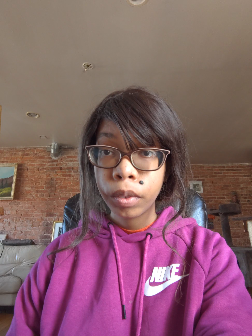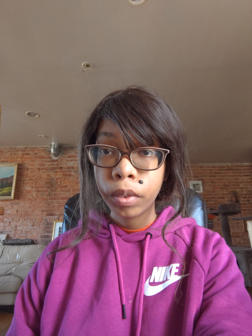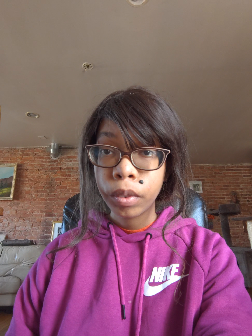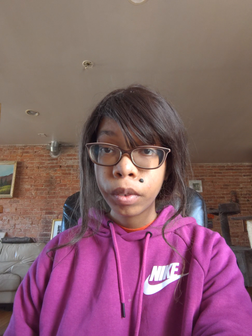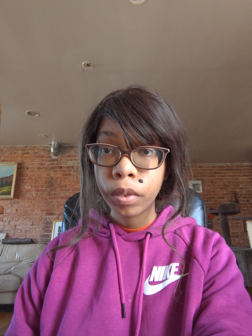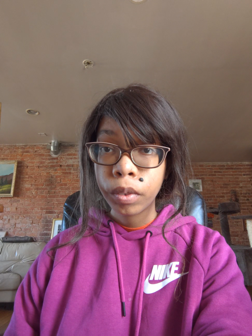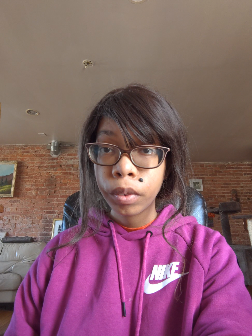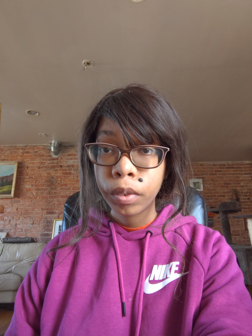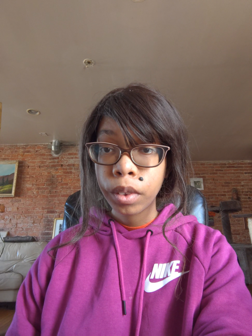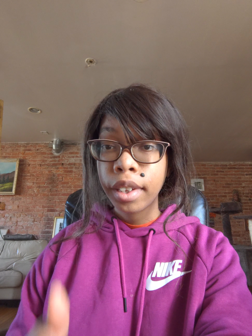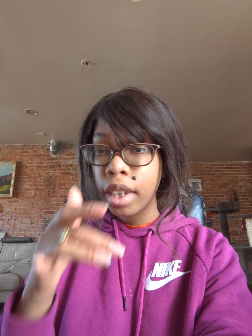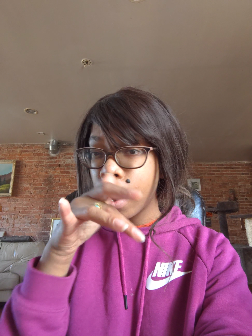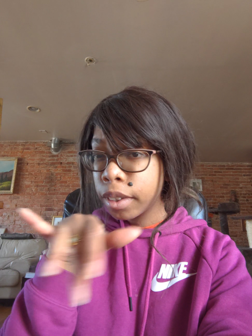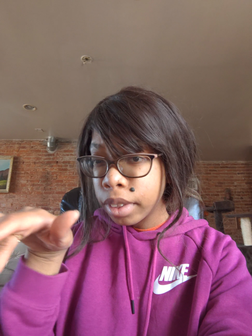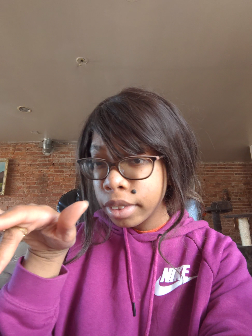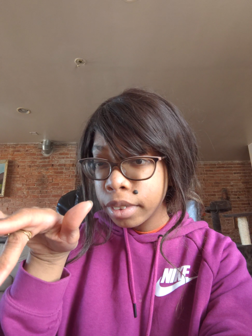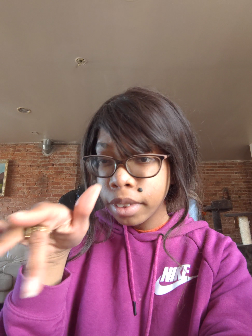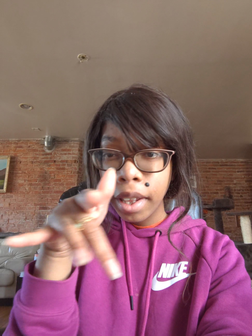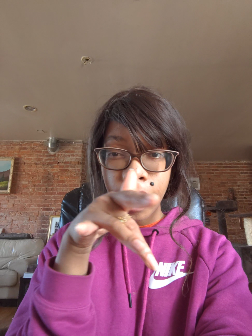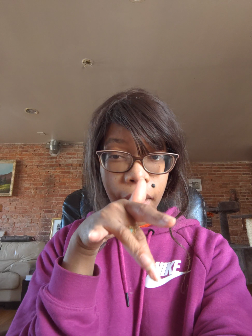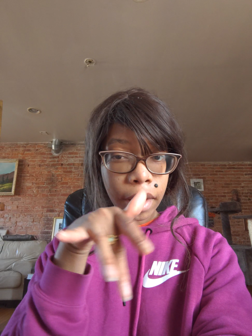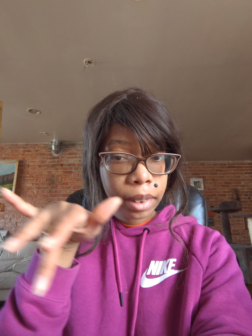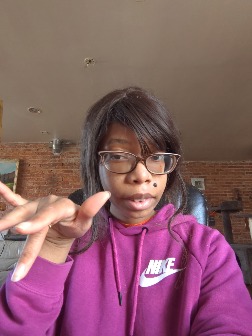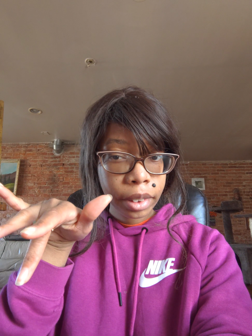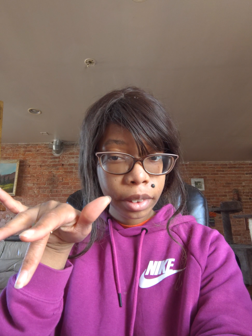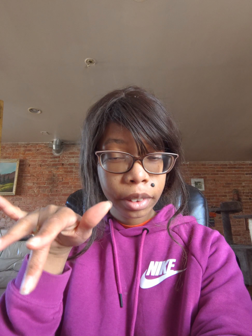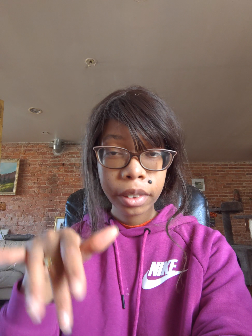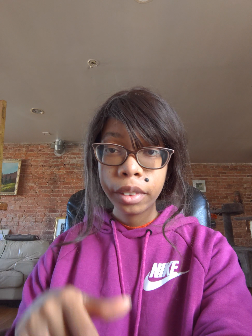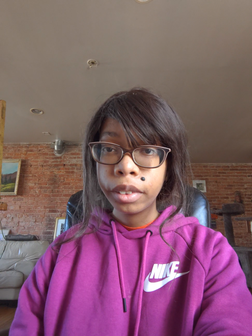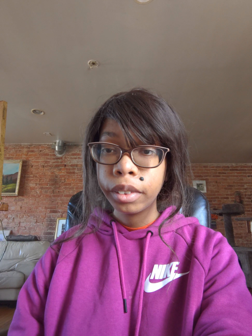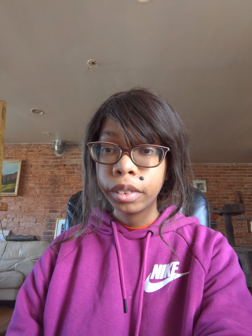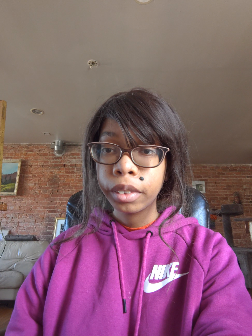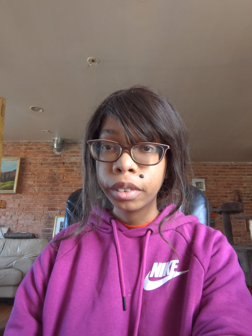empty